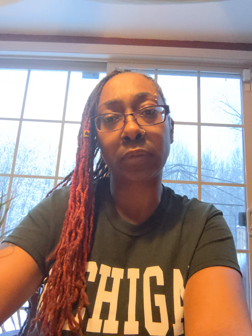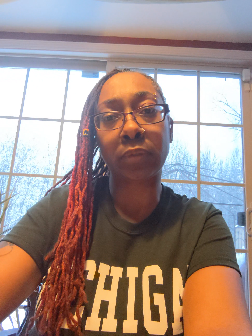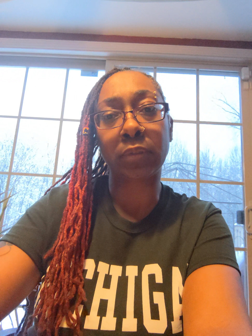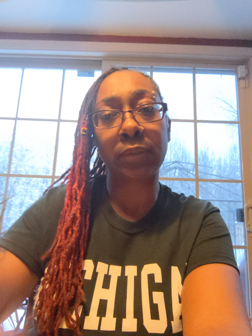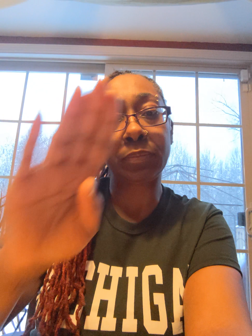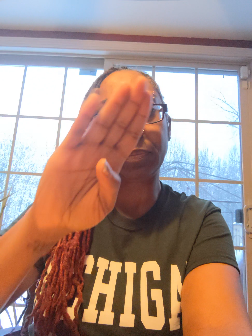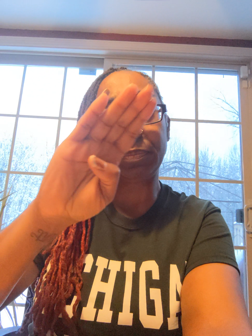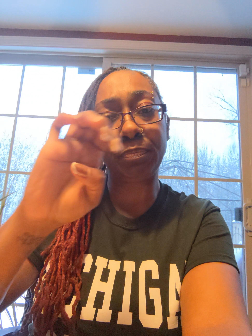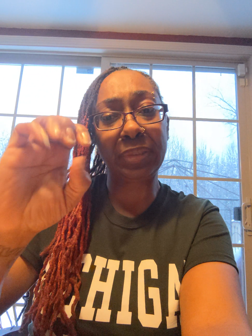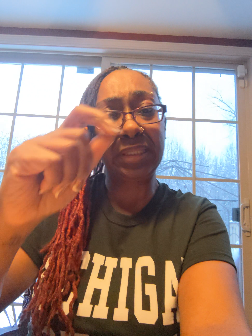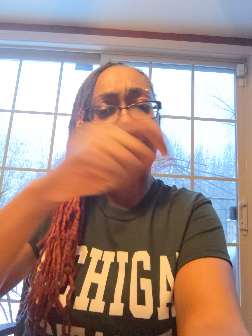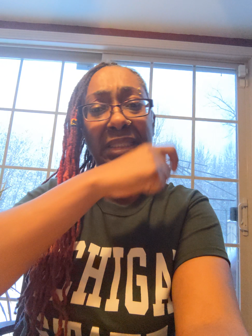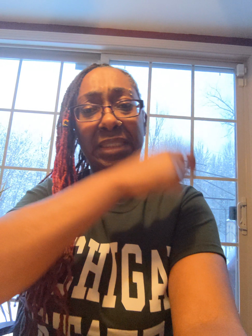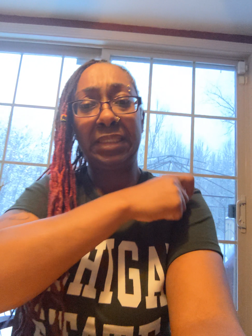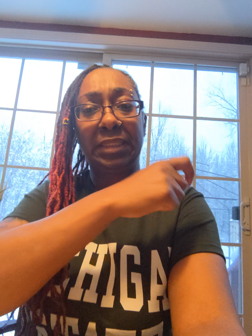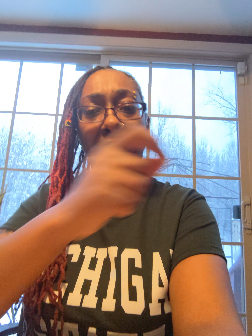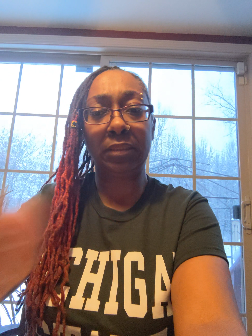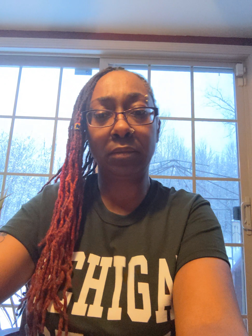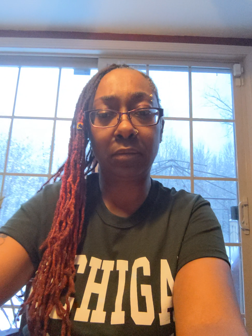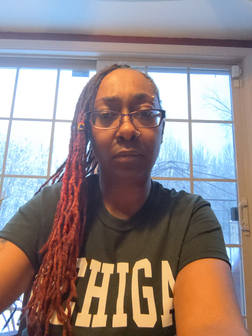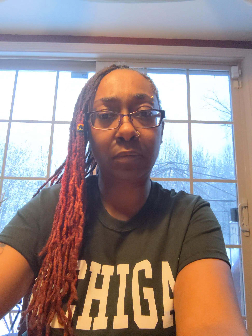bee